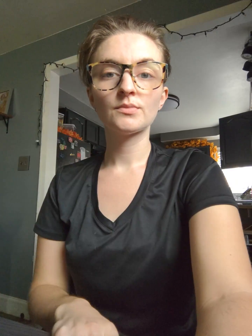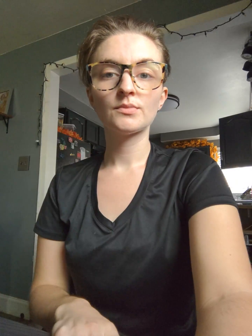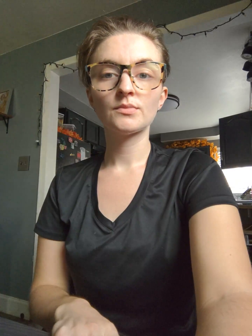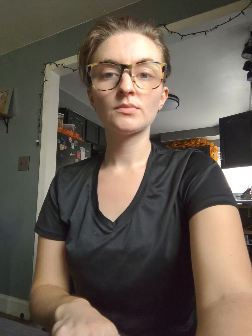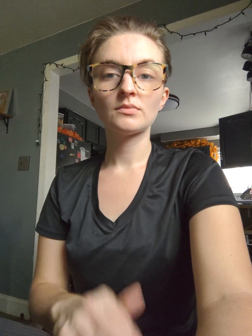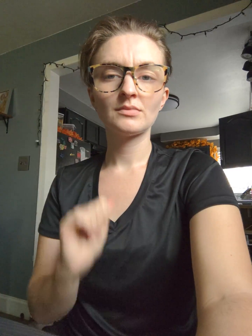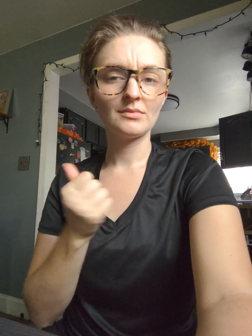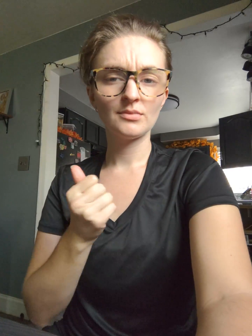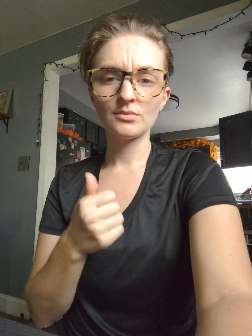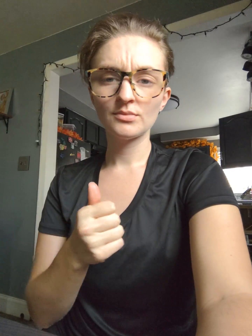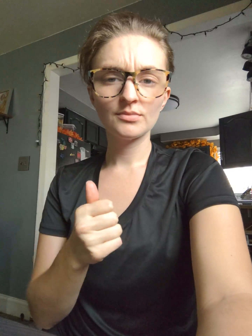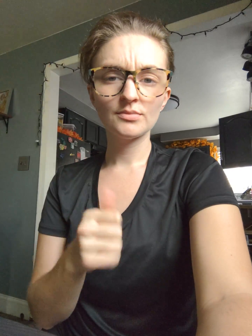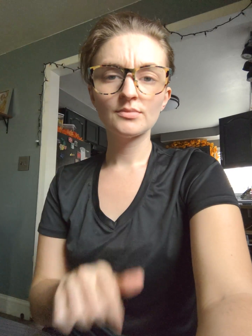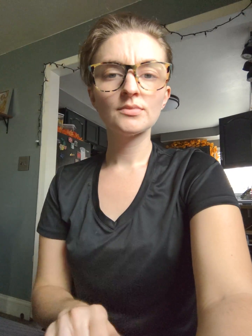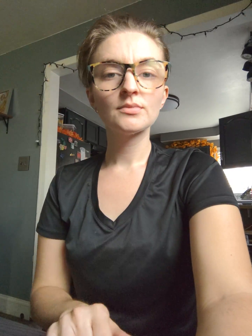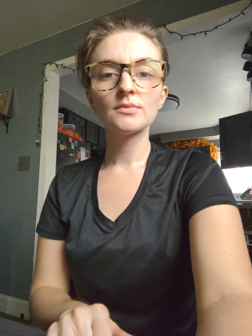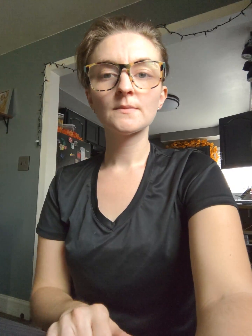how